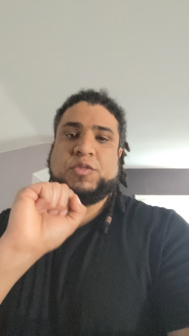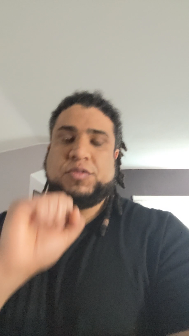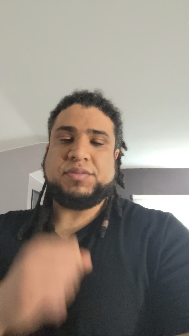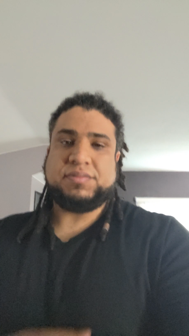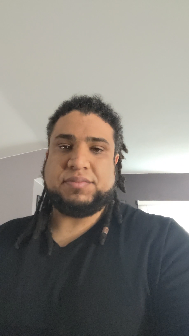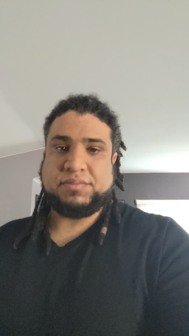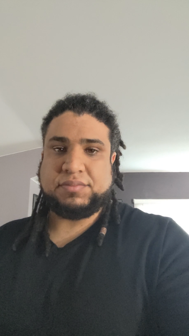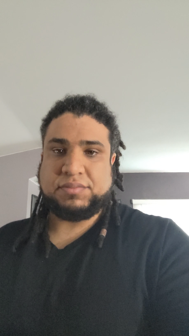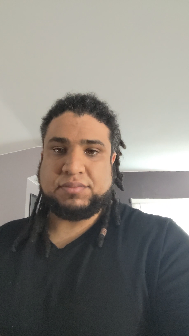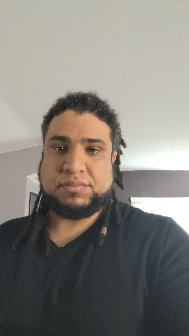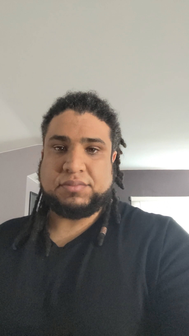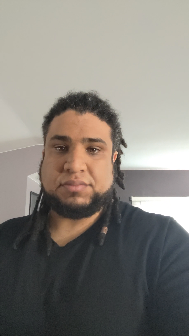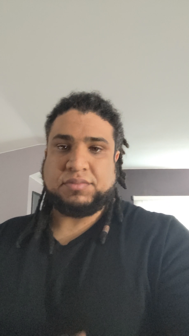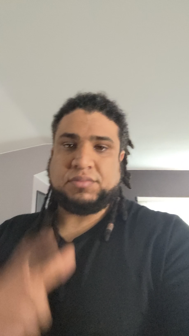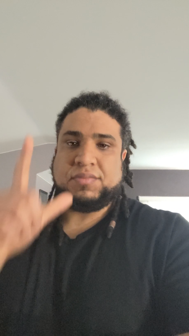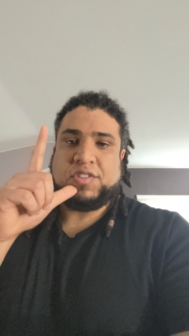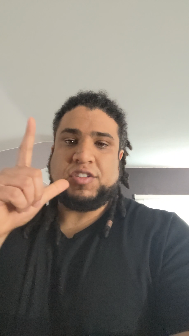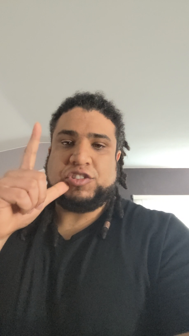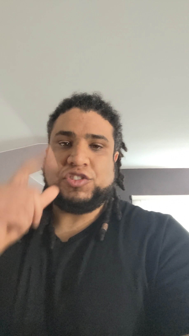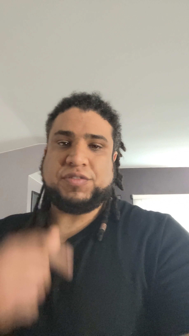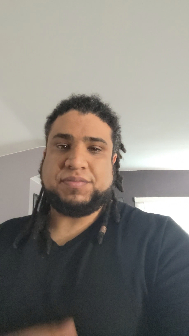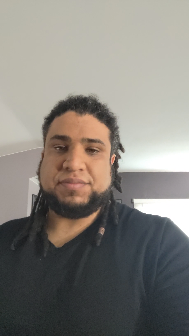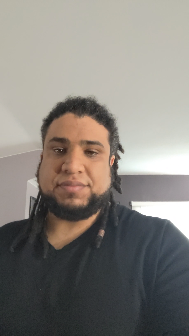lunch